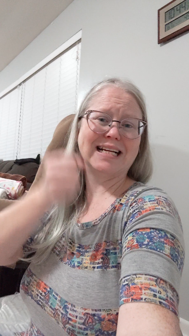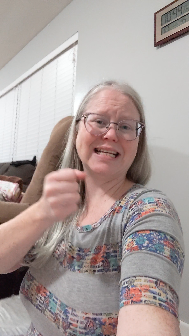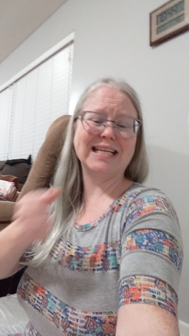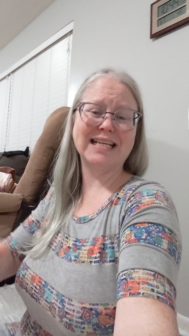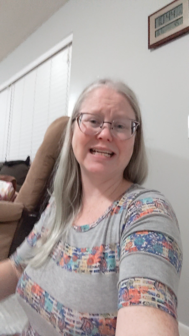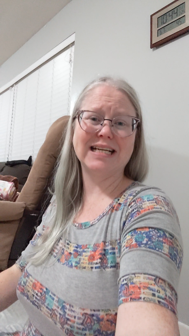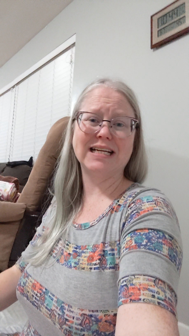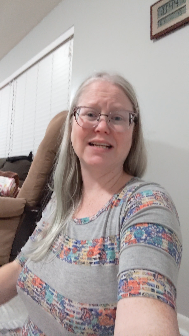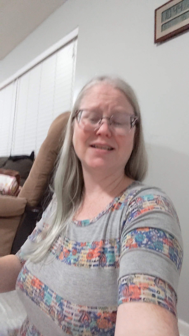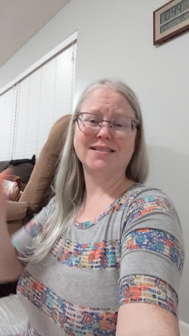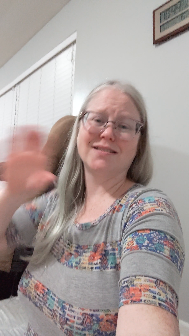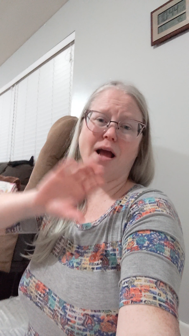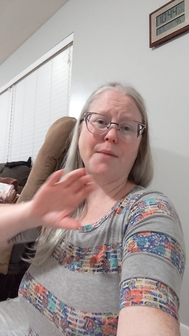dump